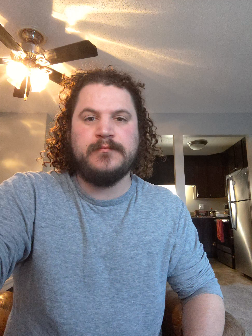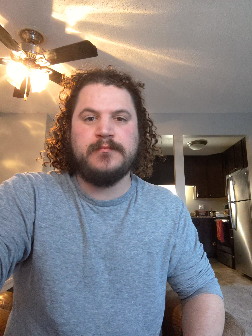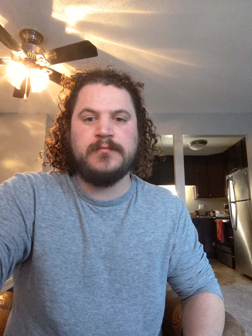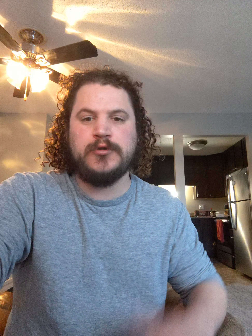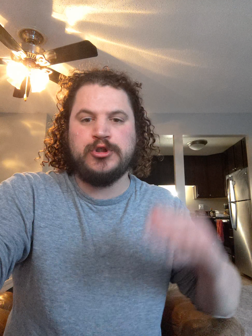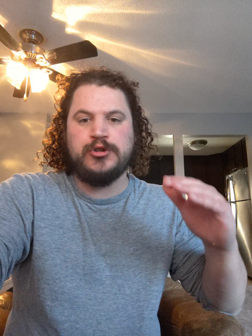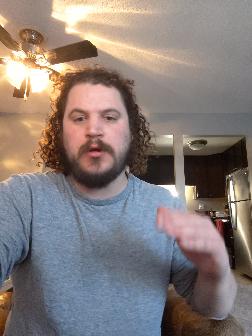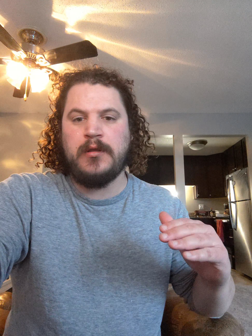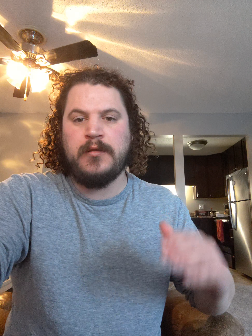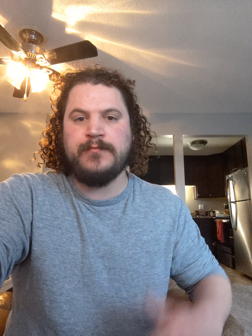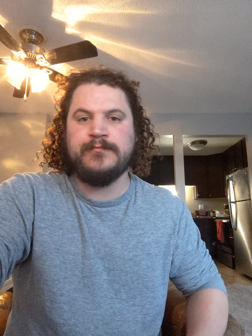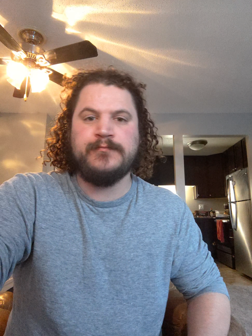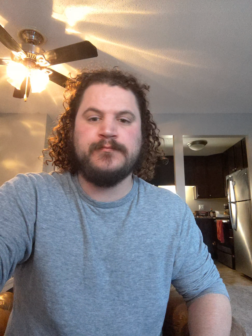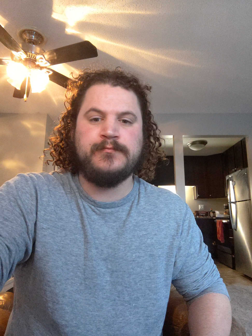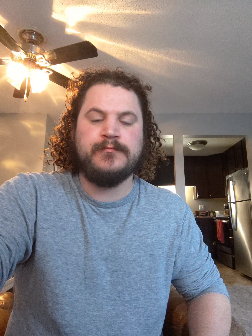child